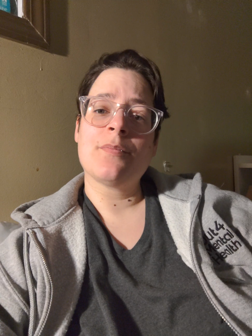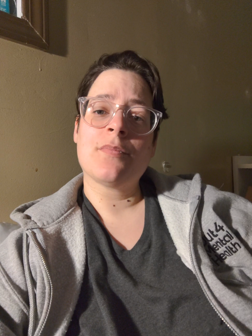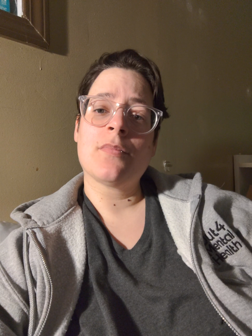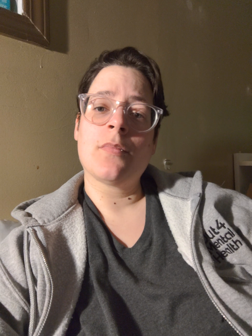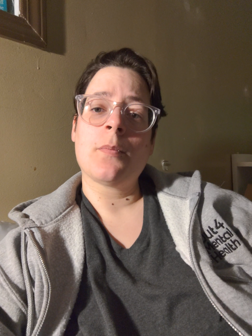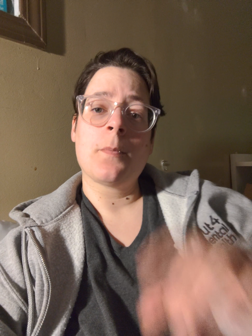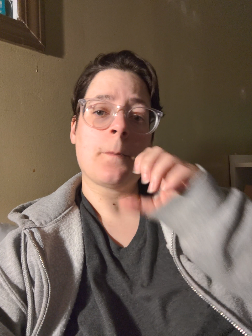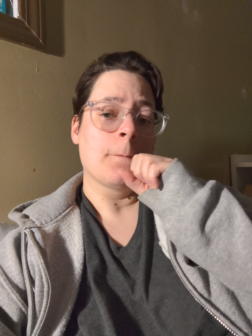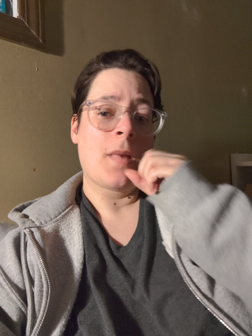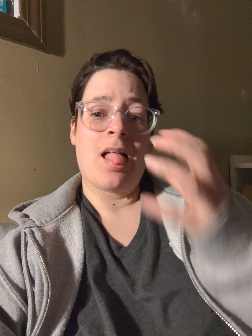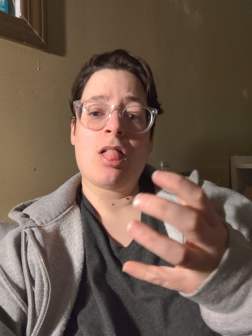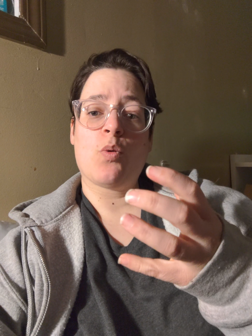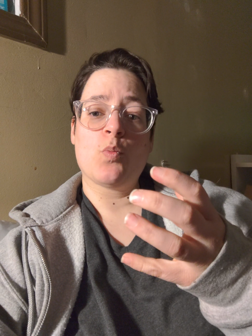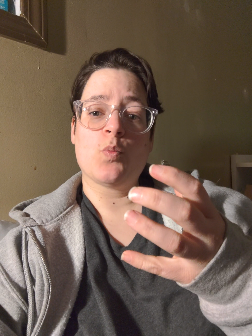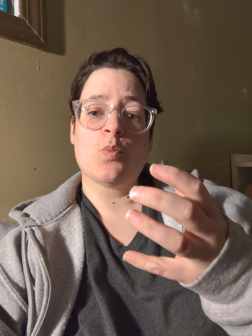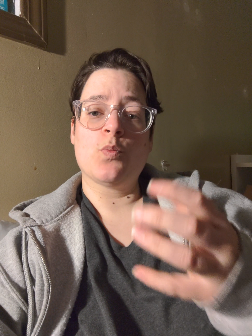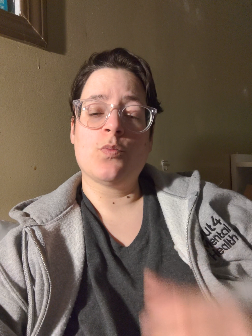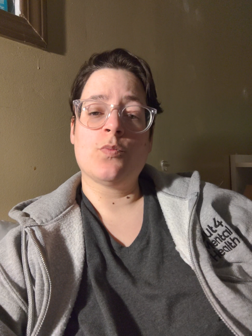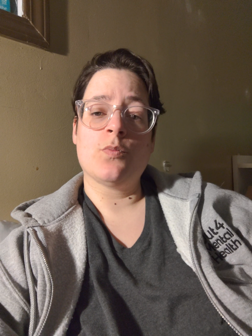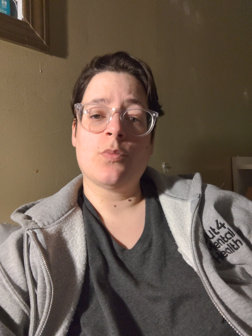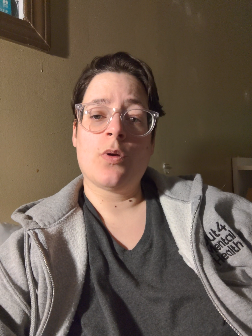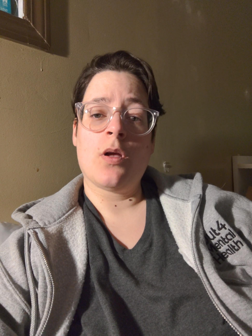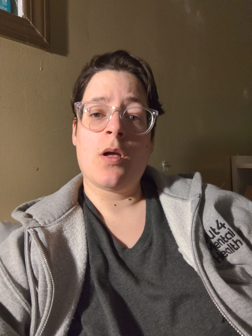balloon